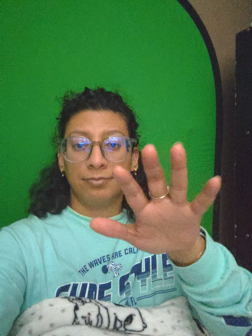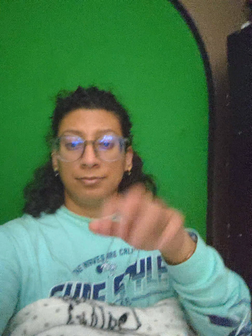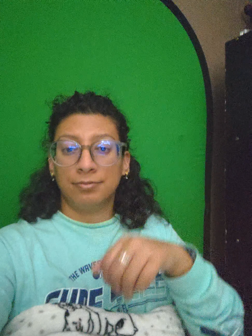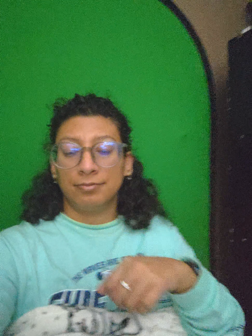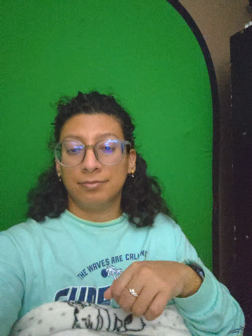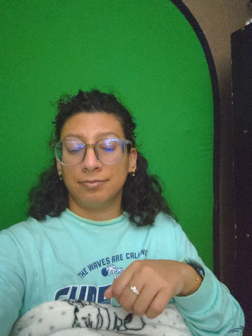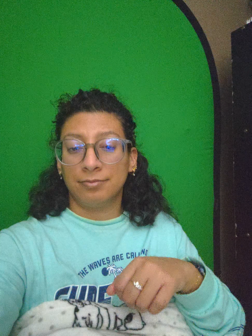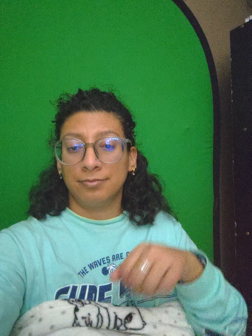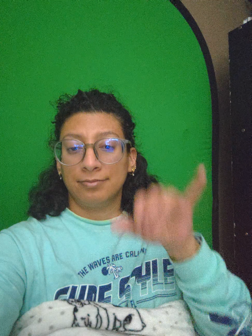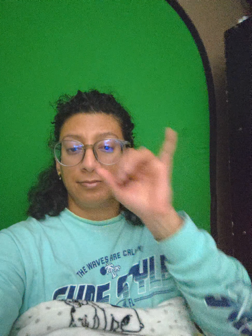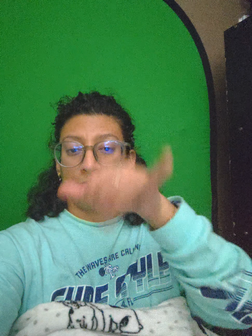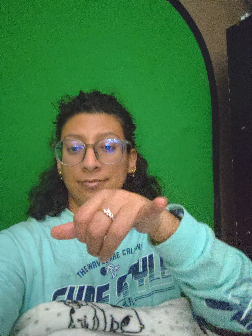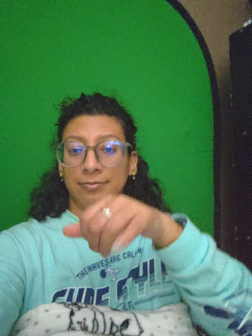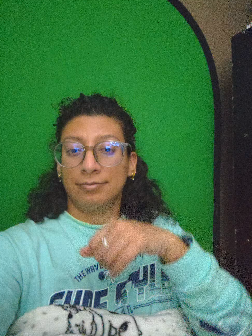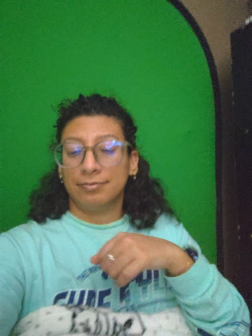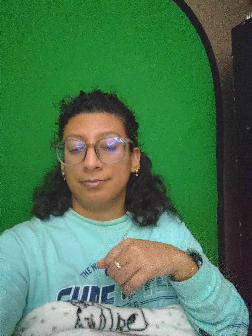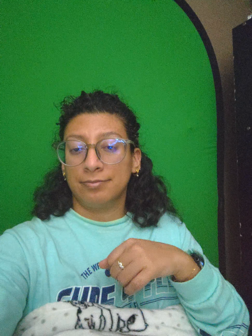that